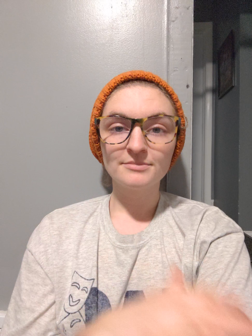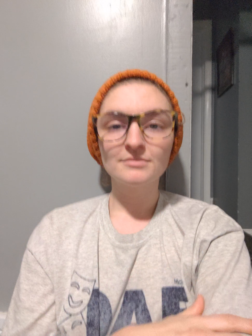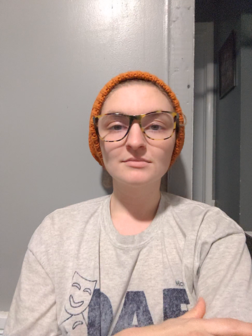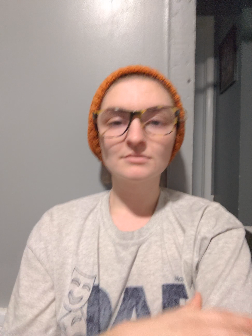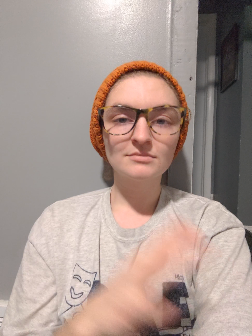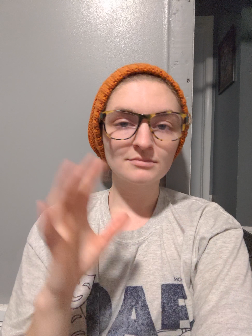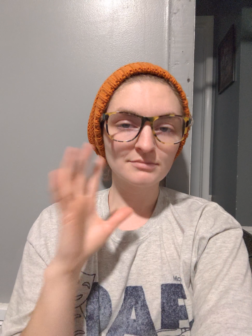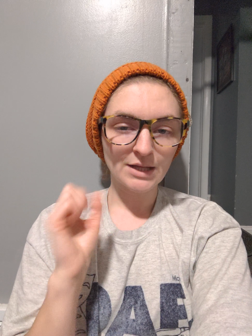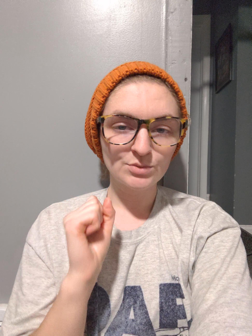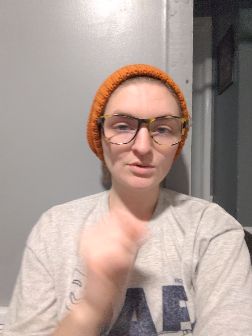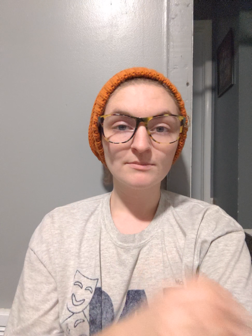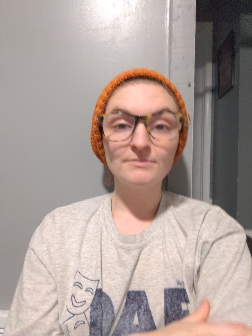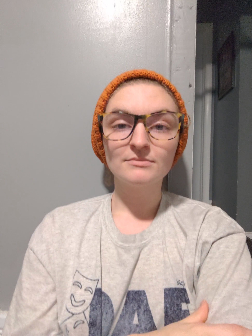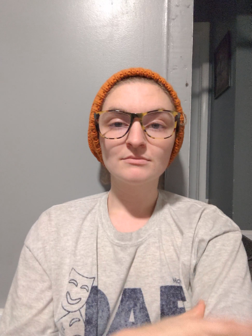loud